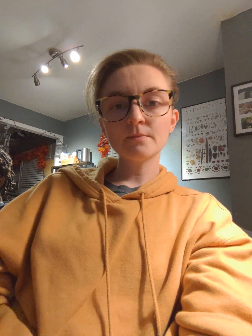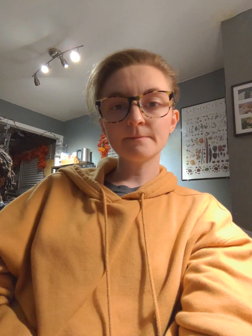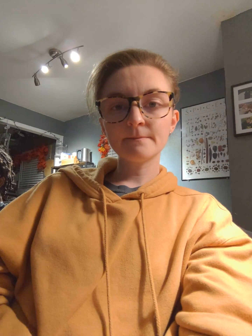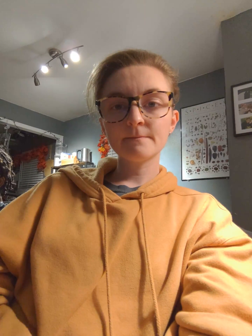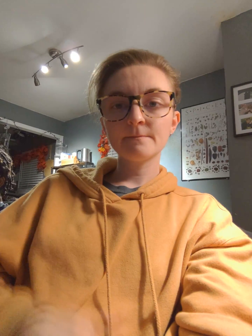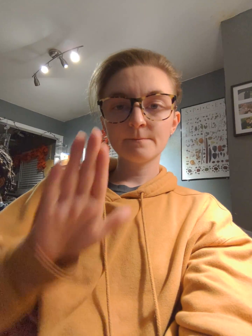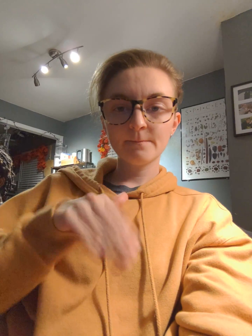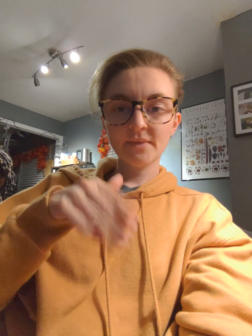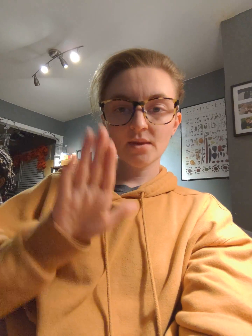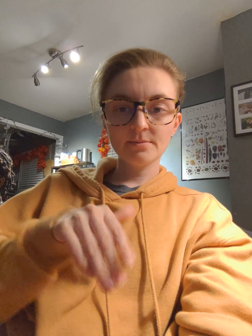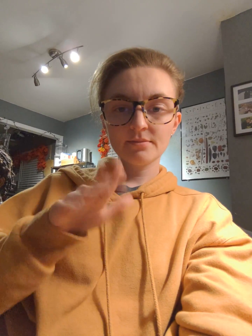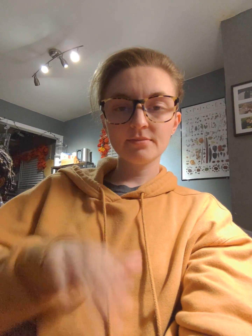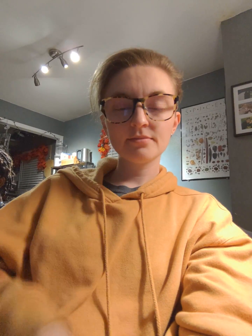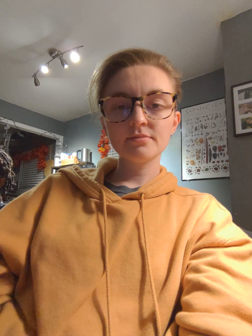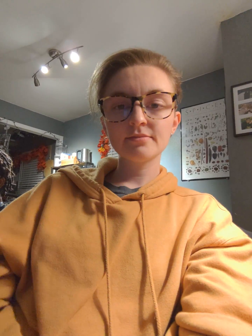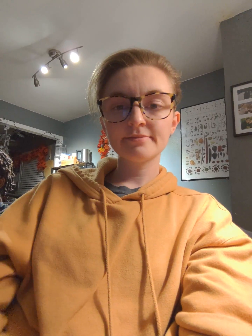paint